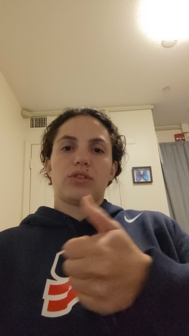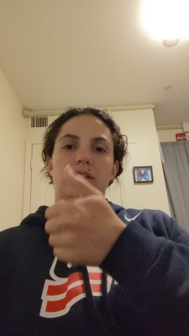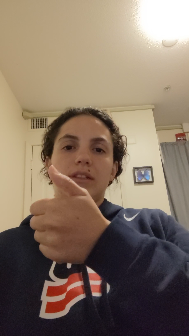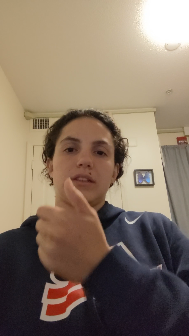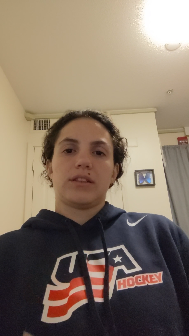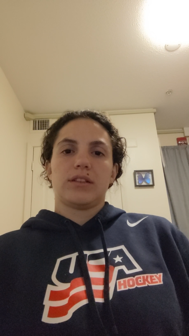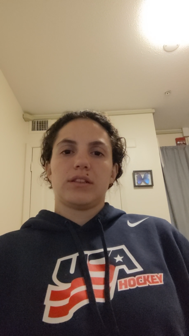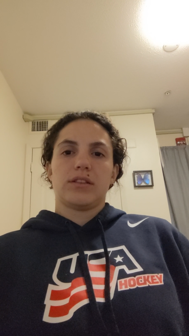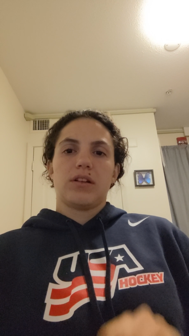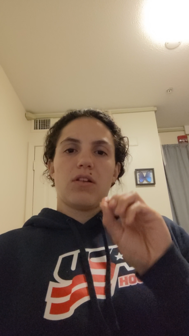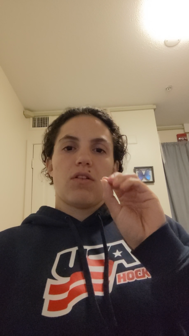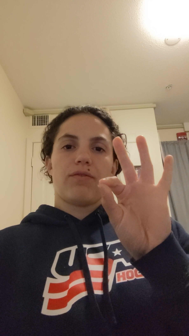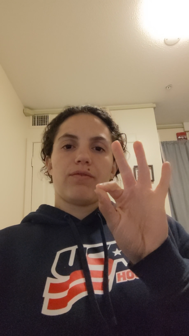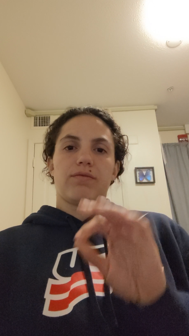of